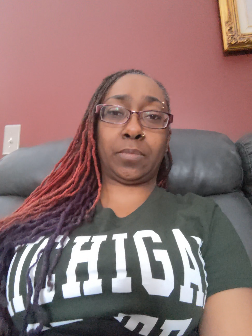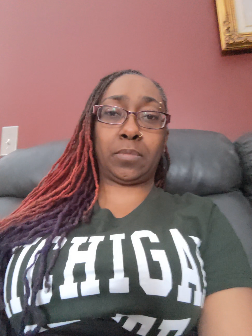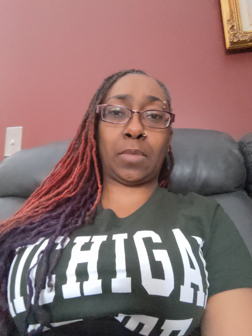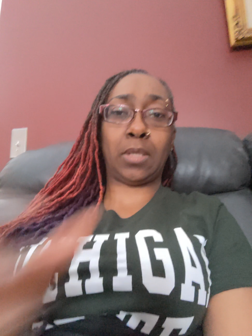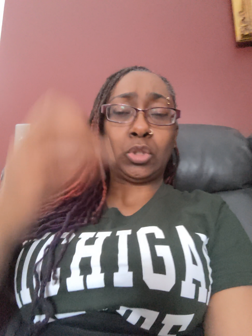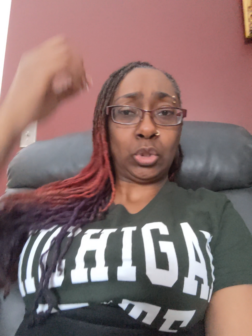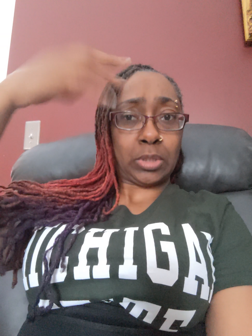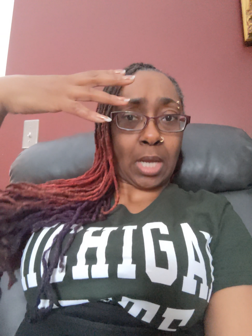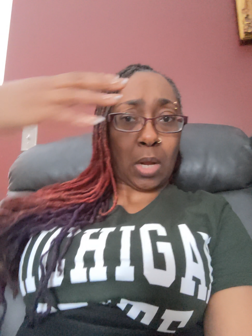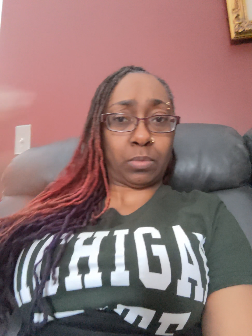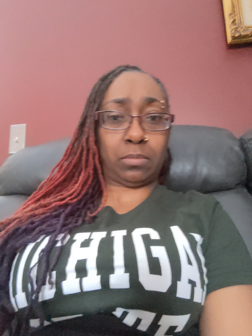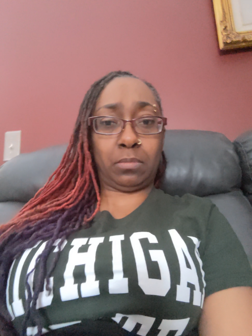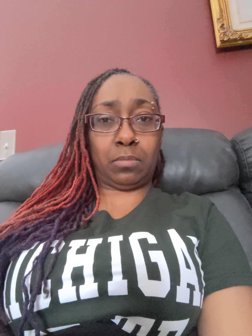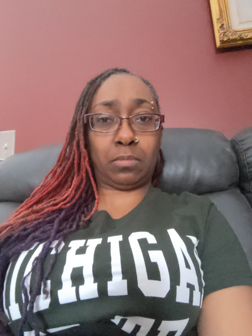shower